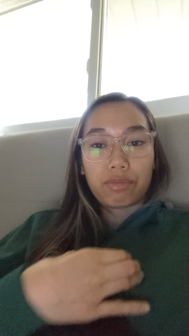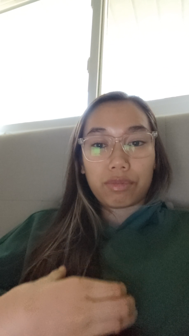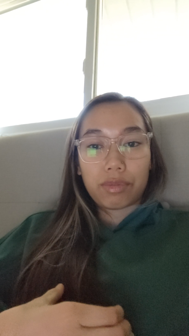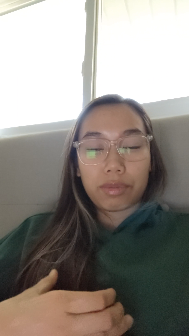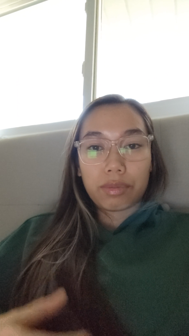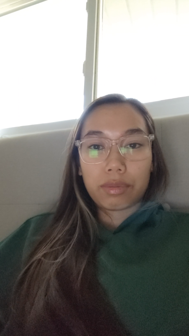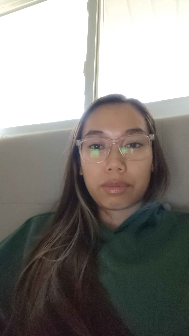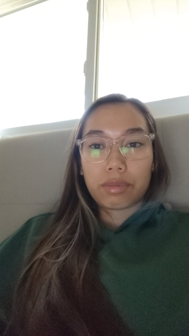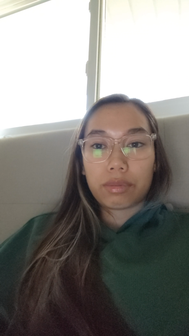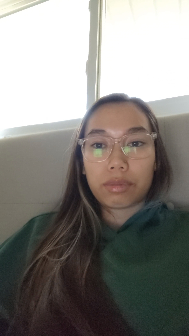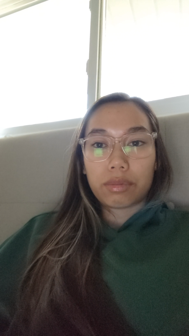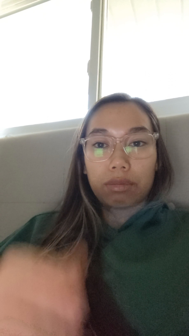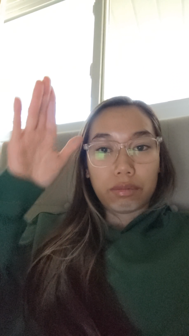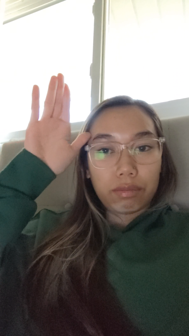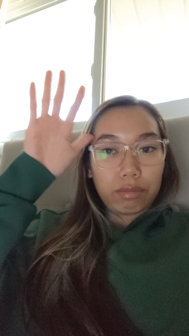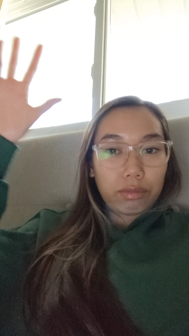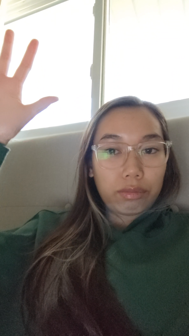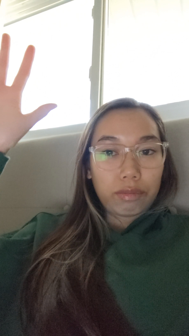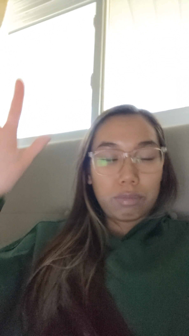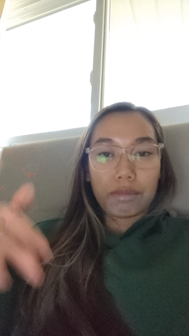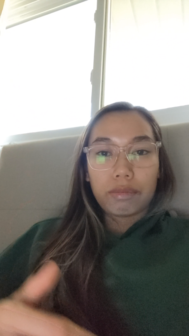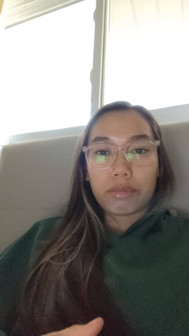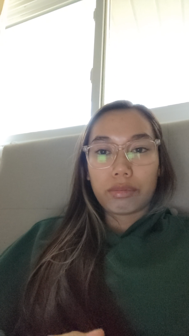moose